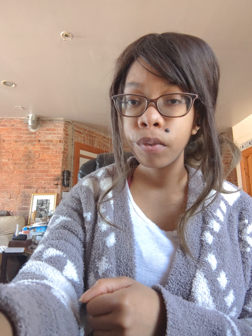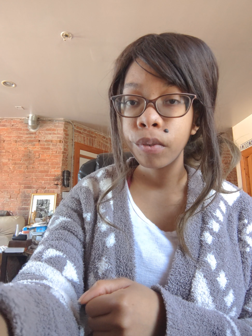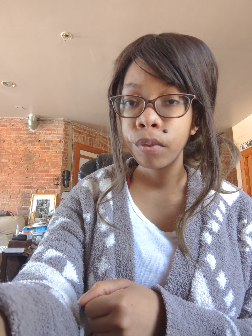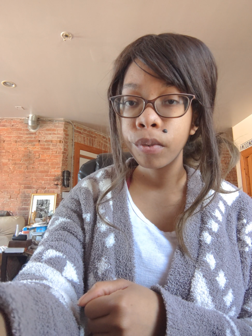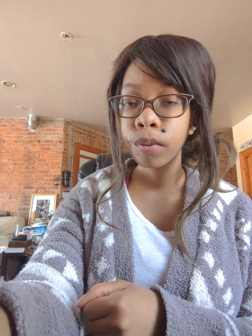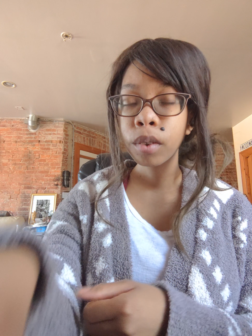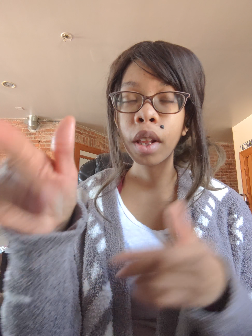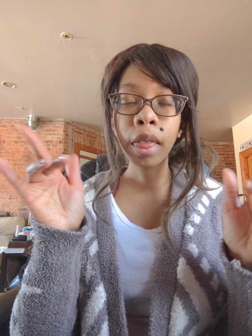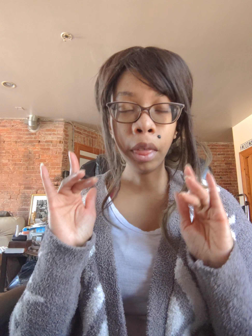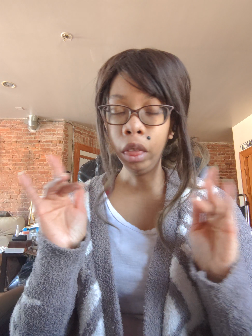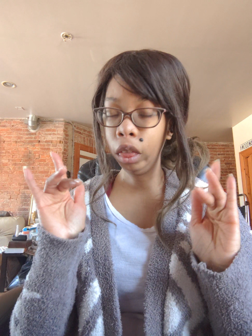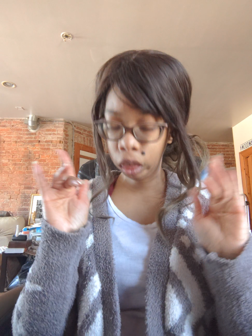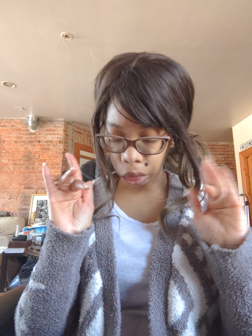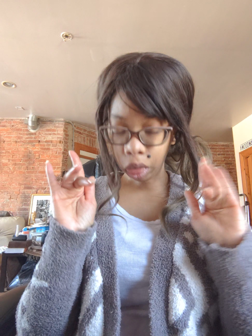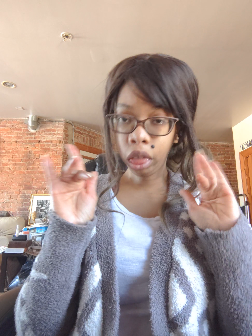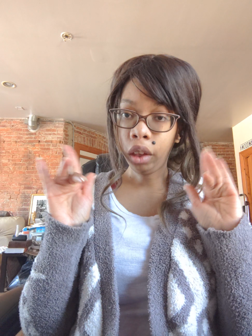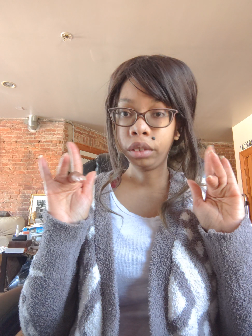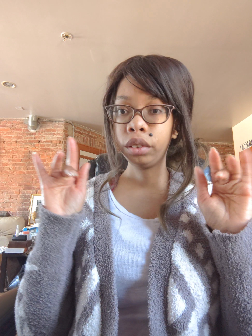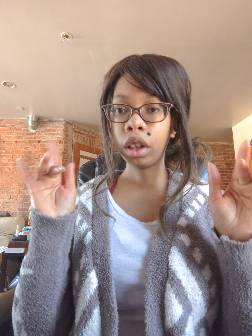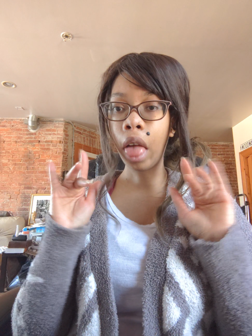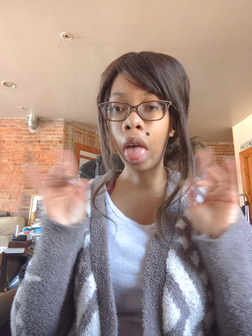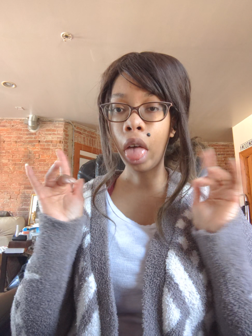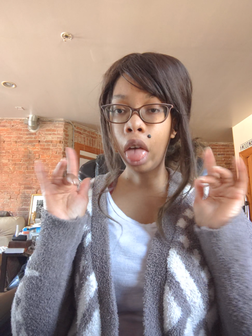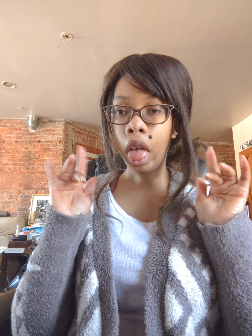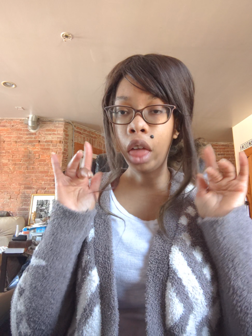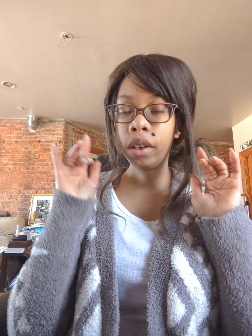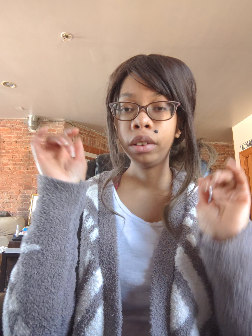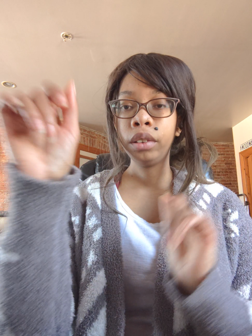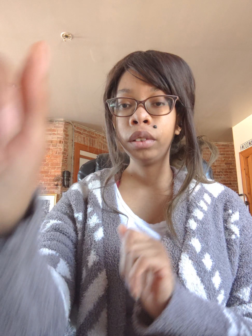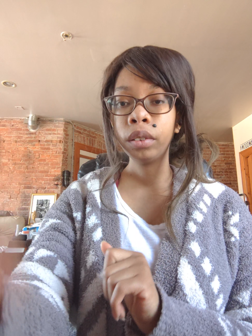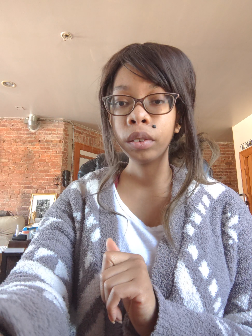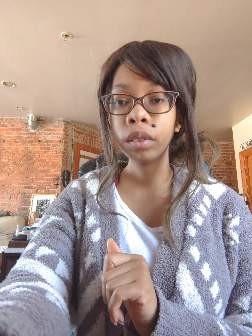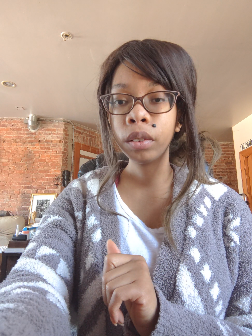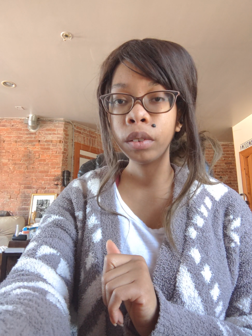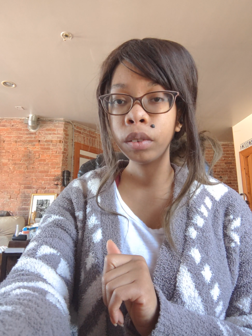yucky